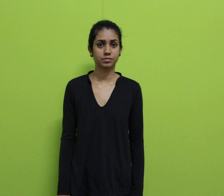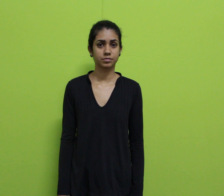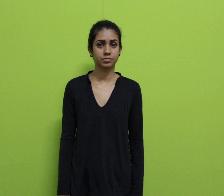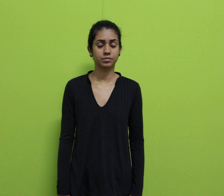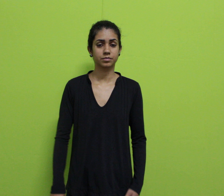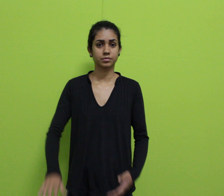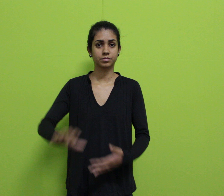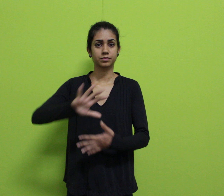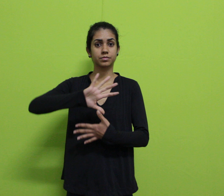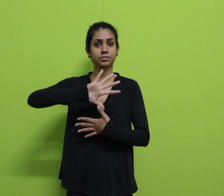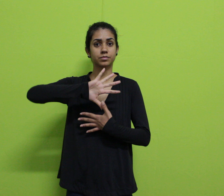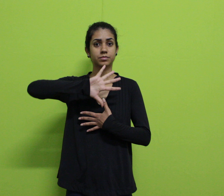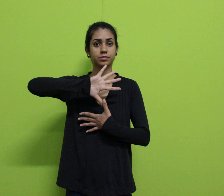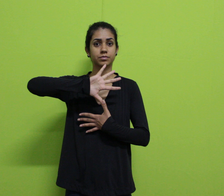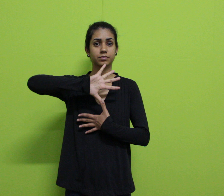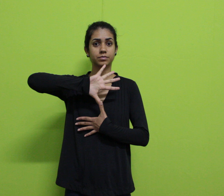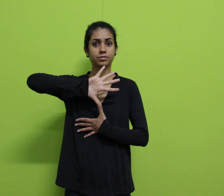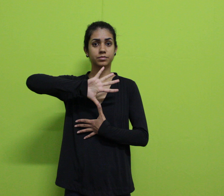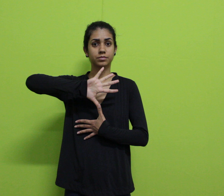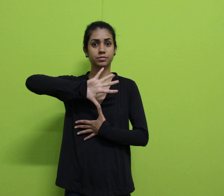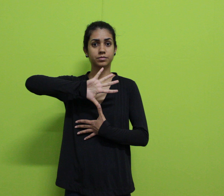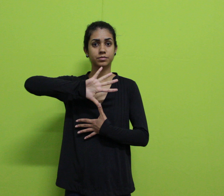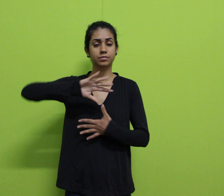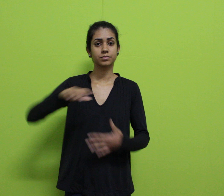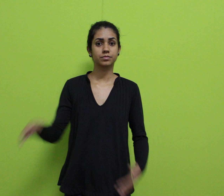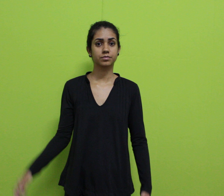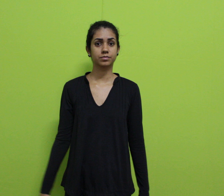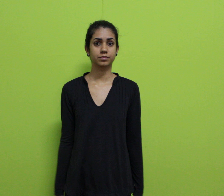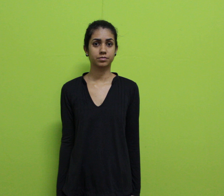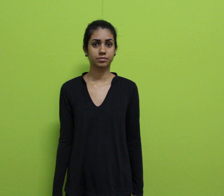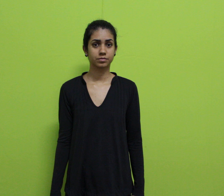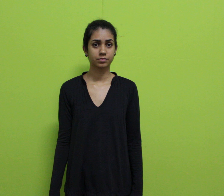América